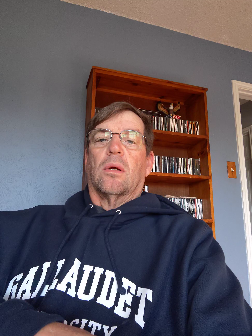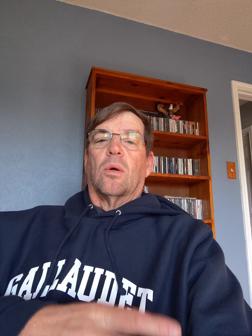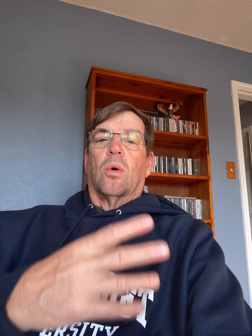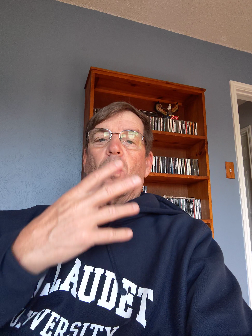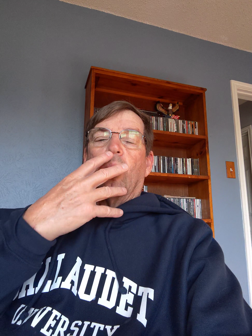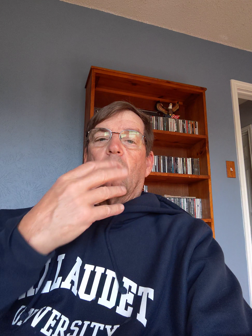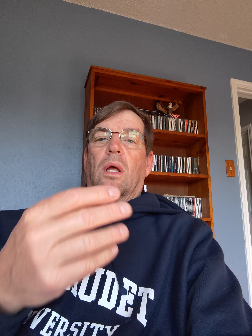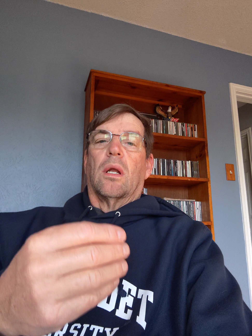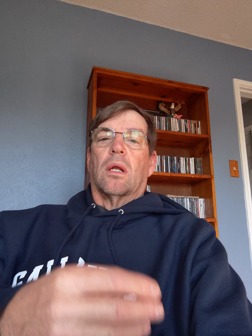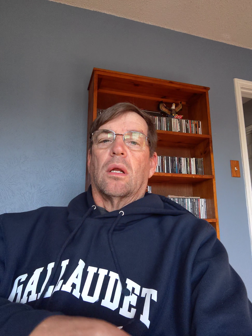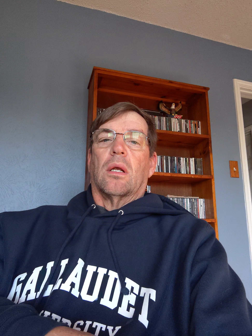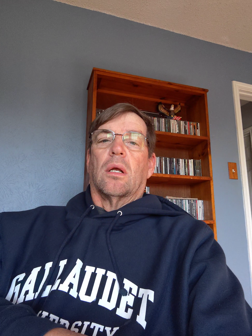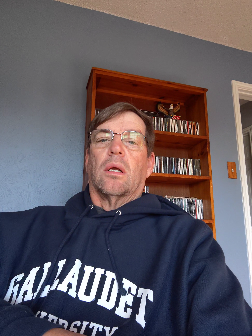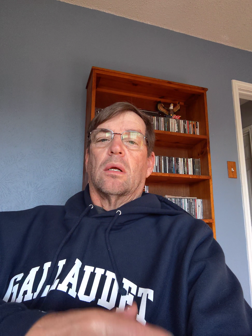wet